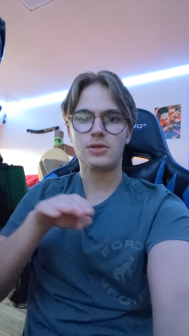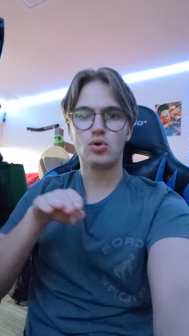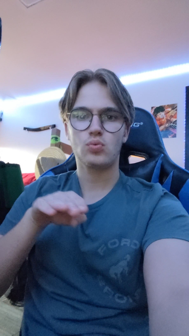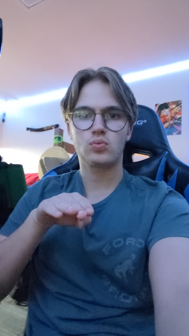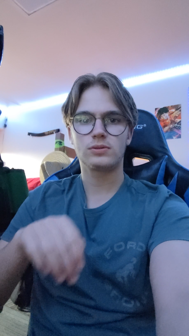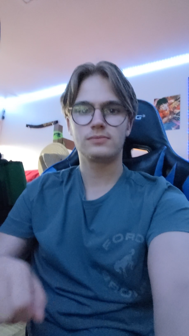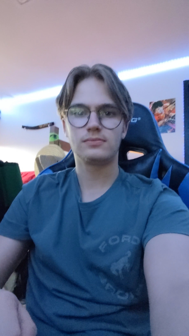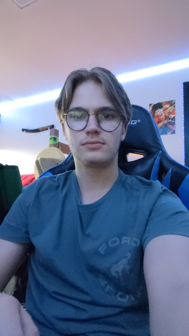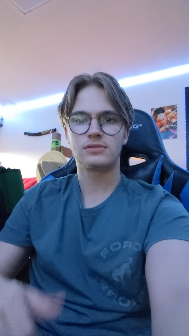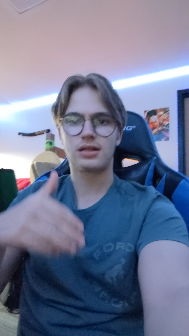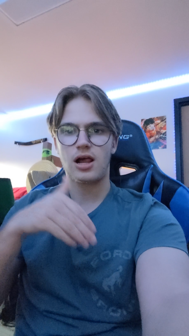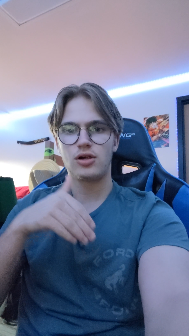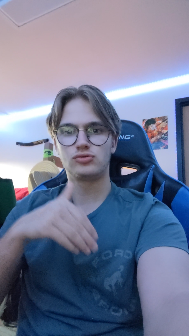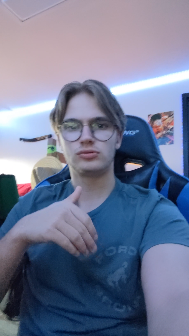doctor